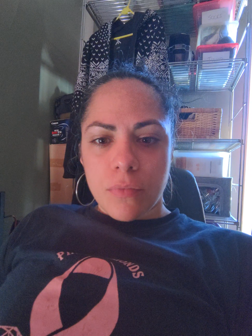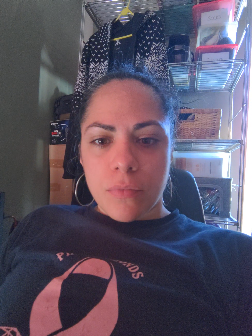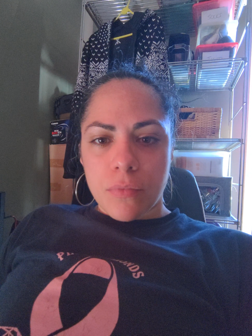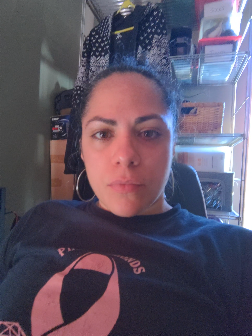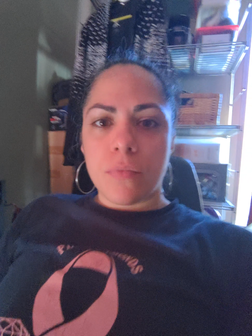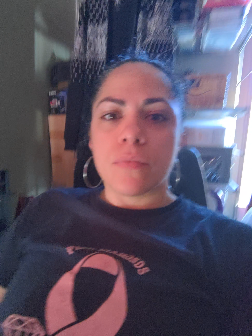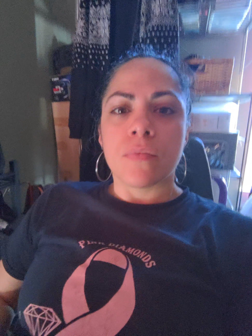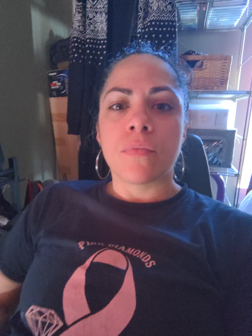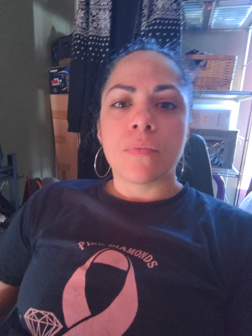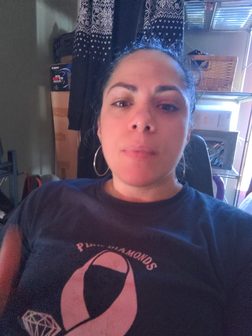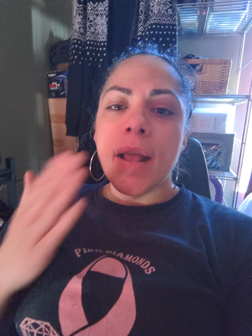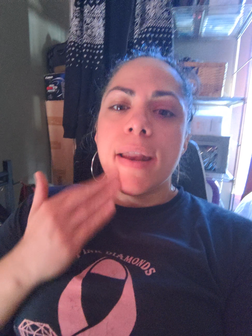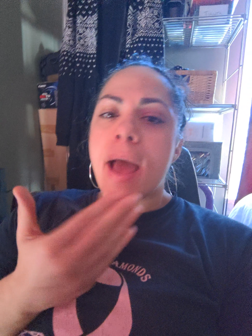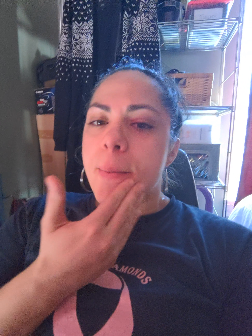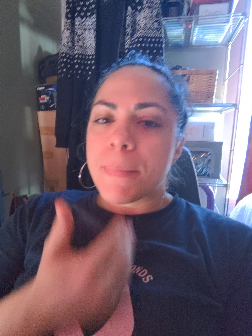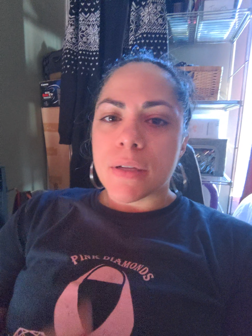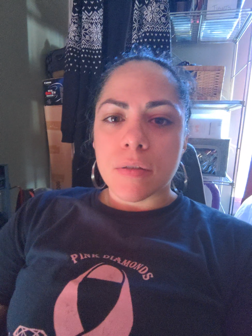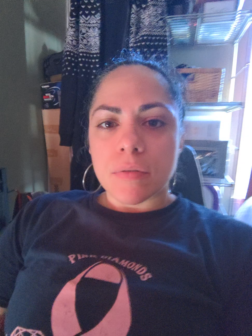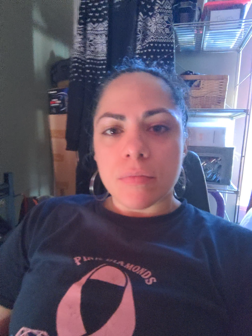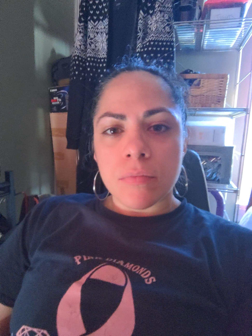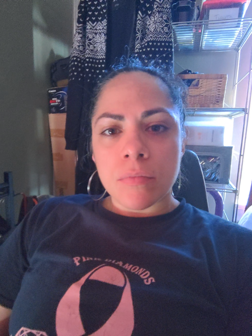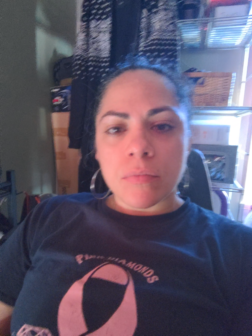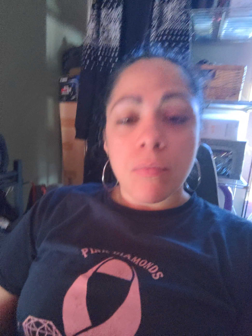napkin